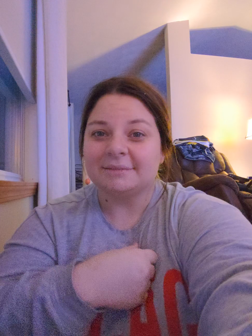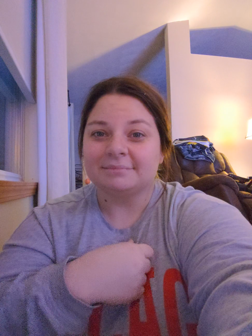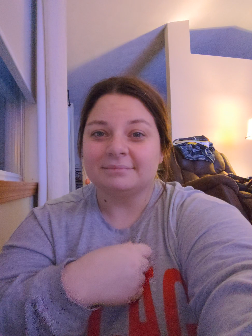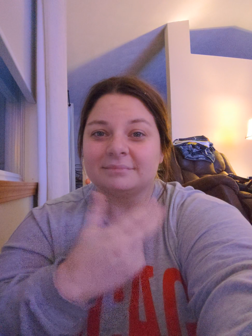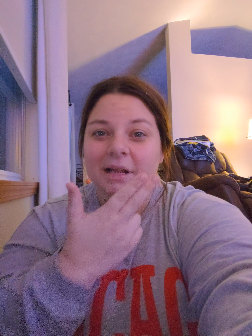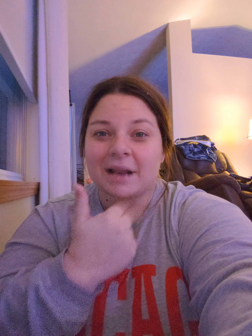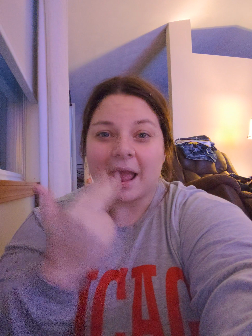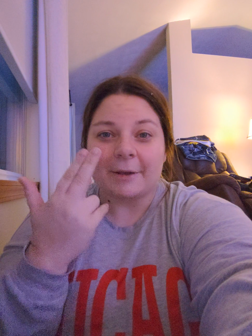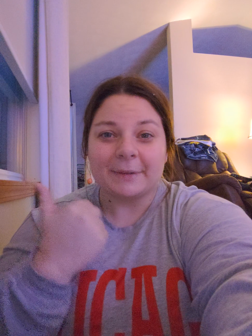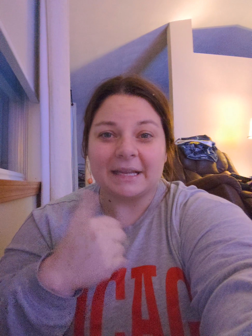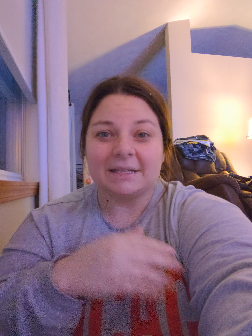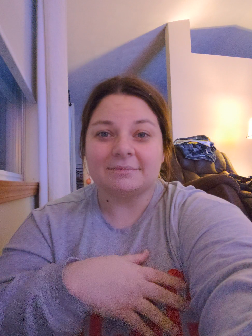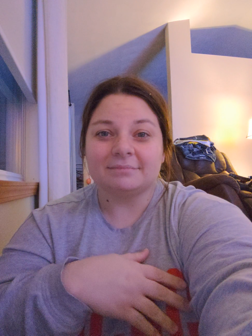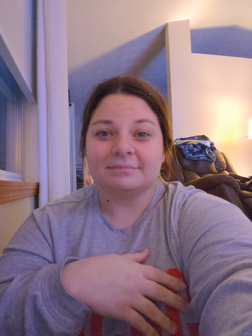napkin